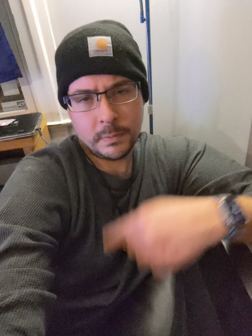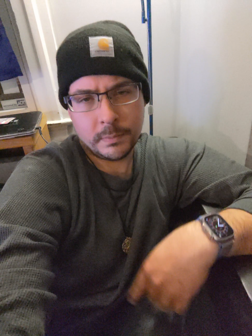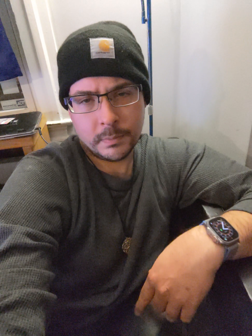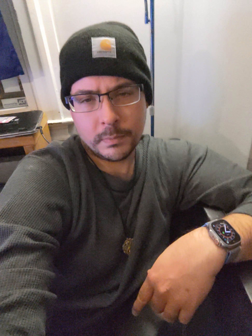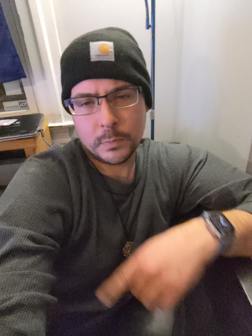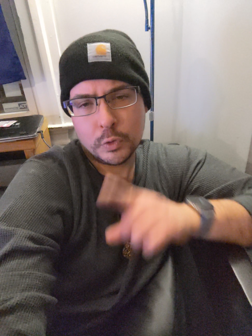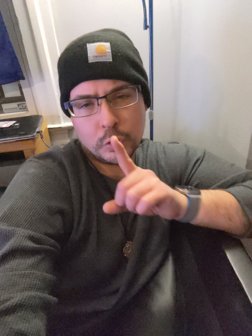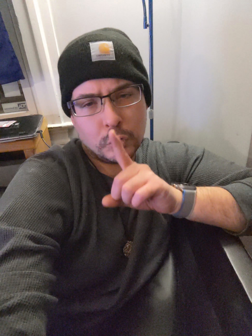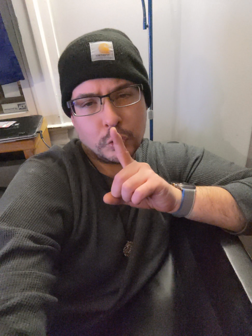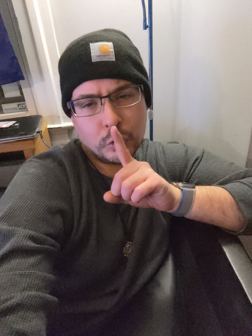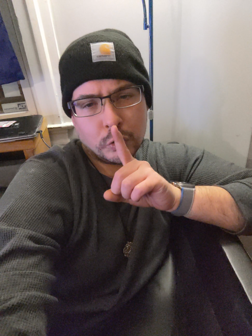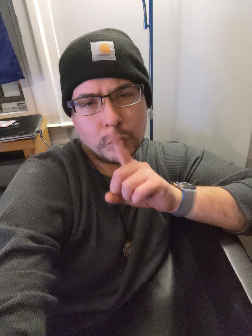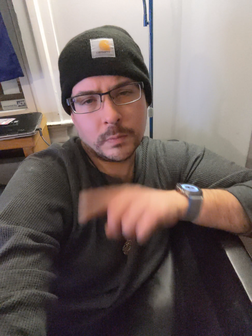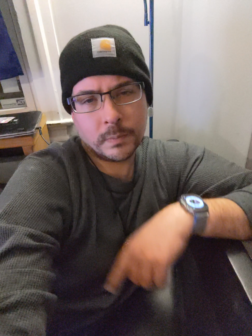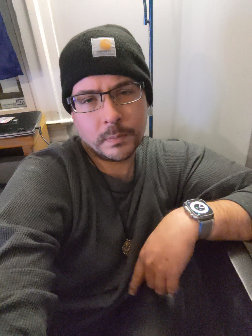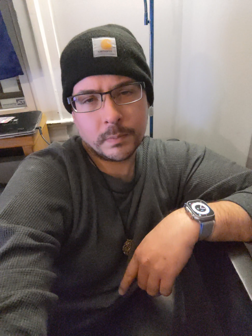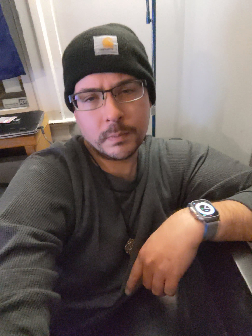shhh